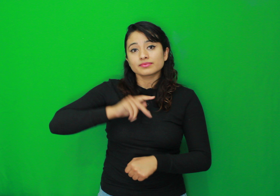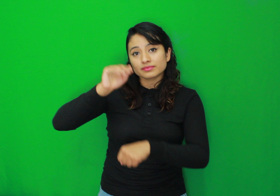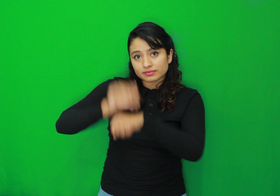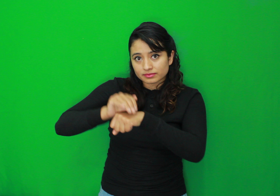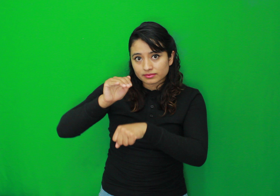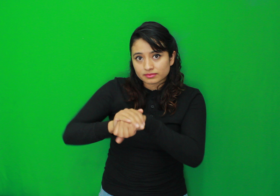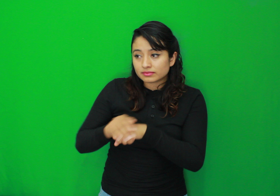amigo